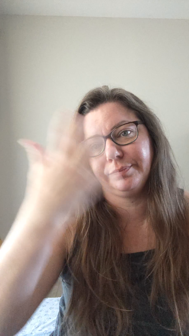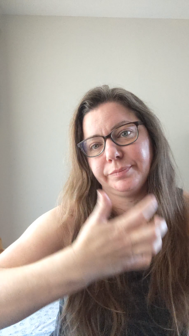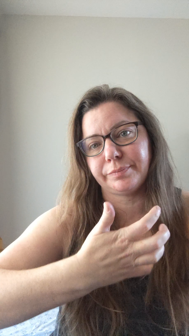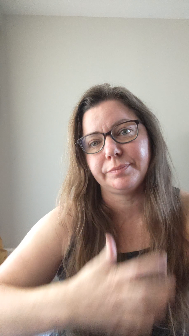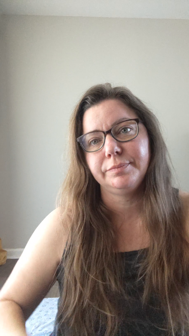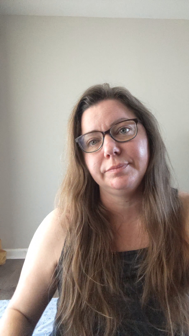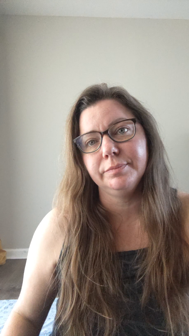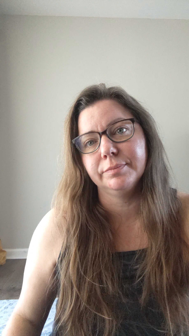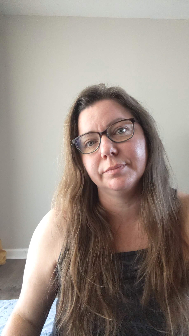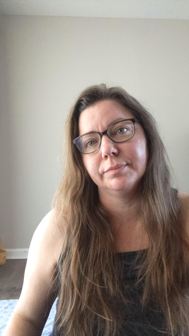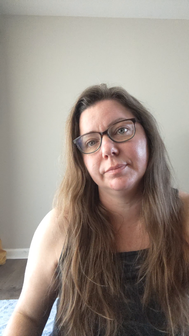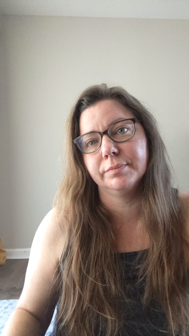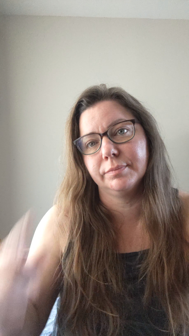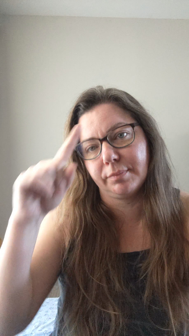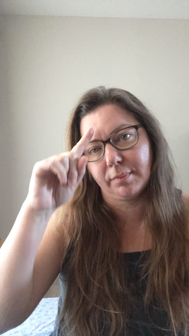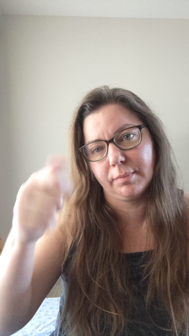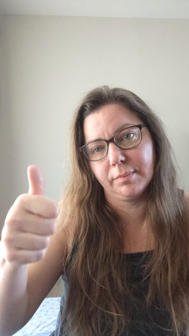dime